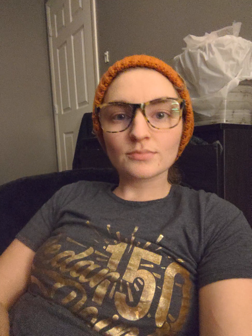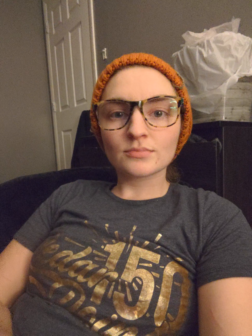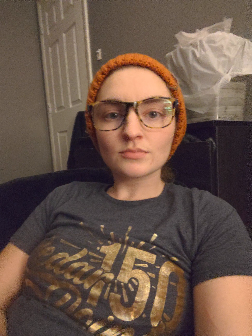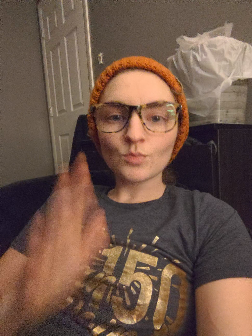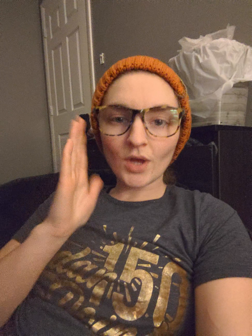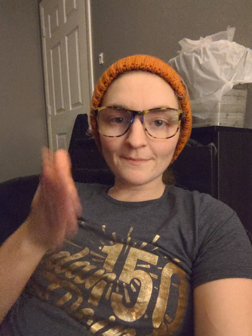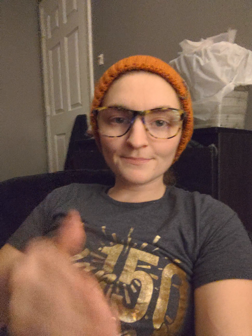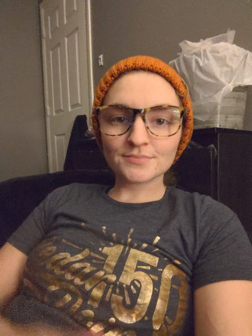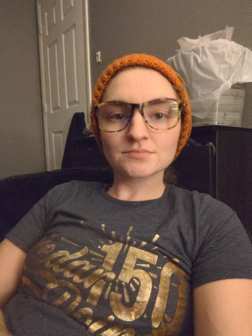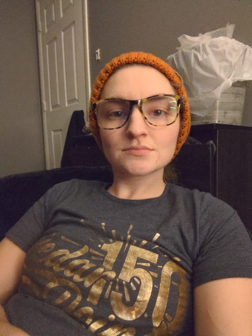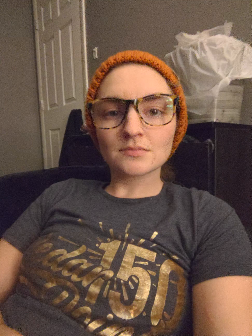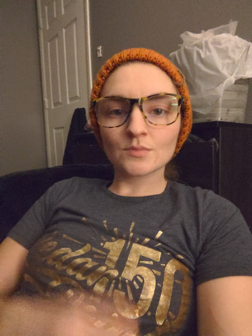will